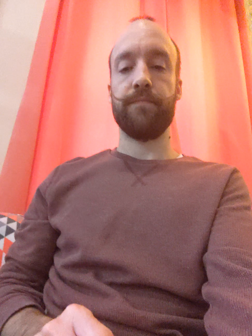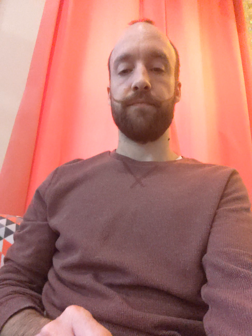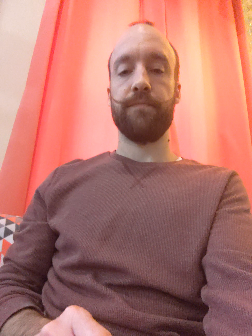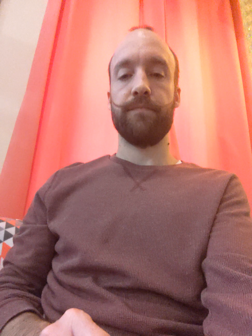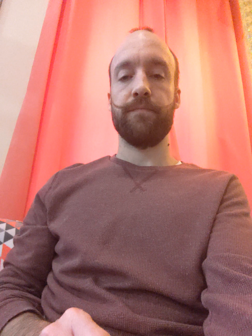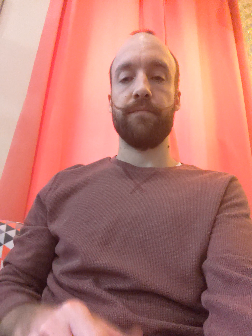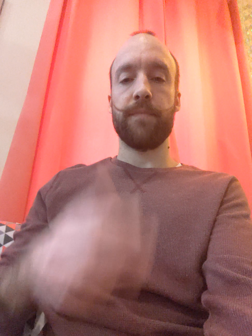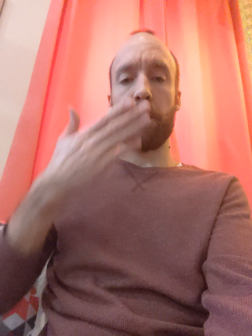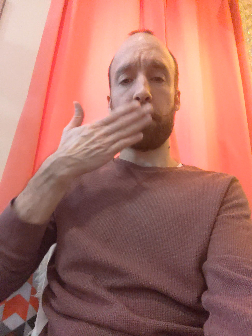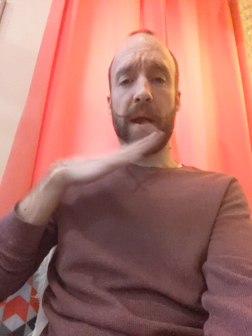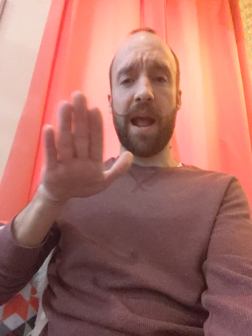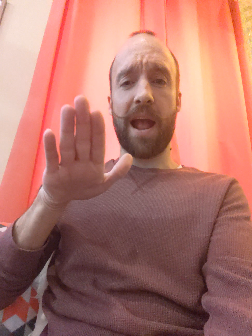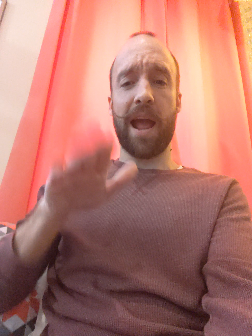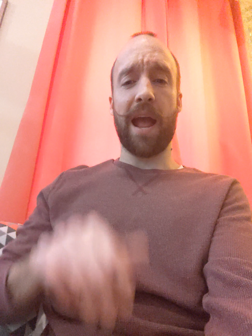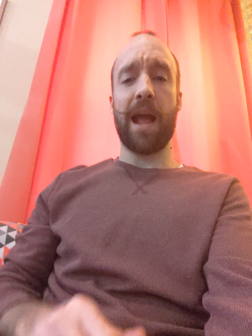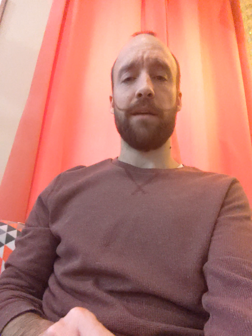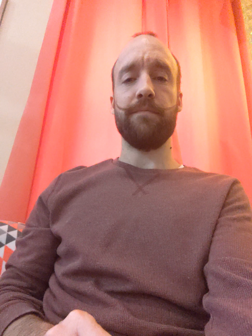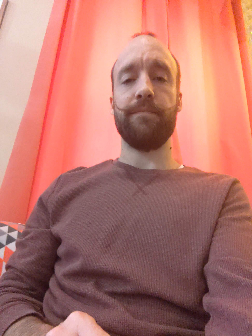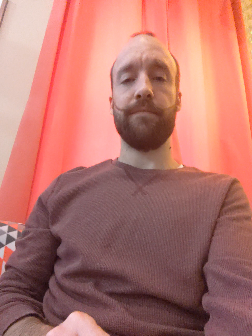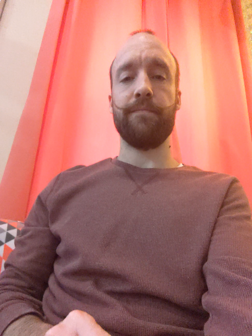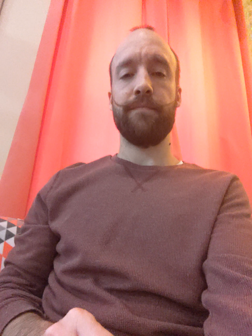bad